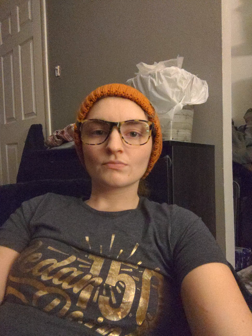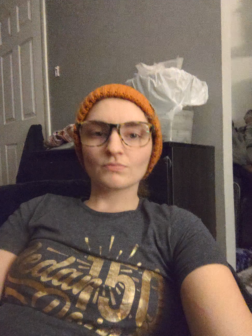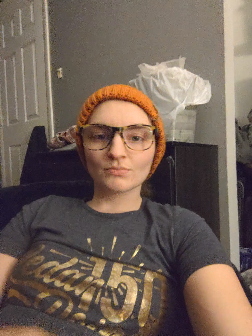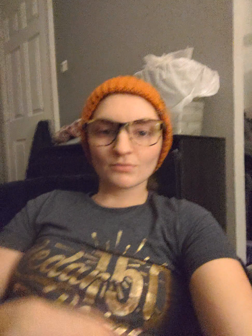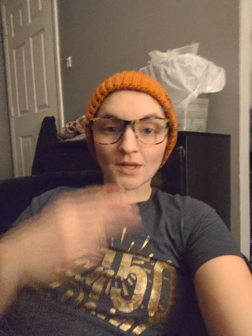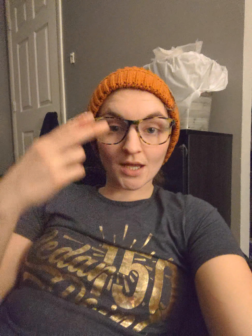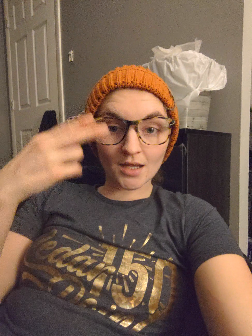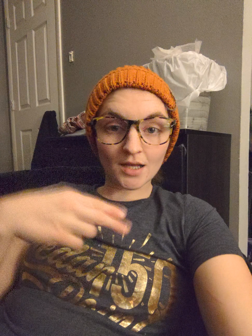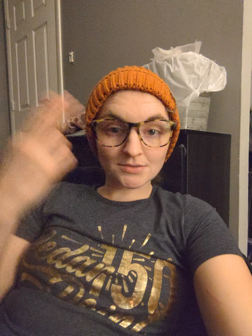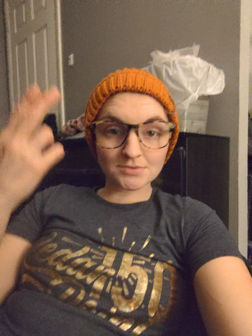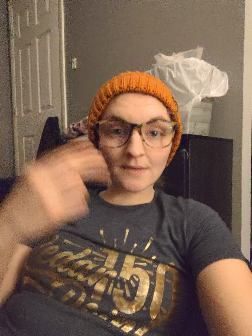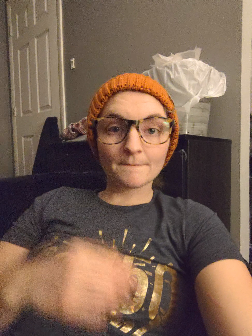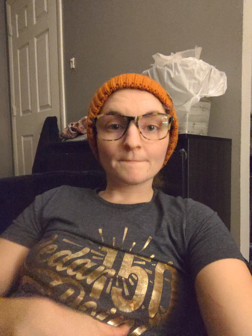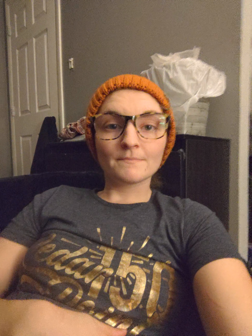high